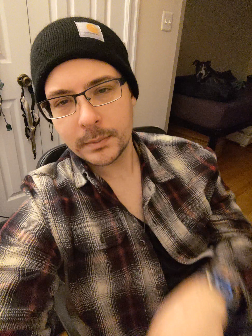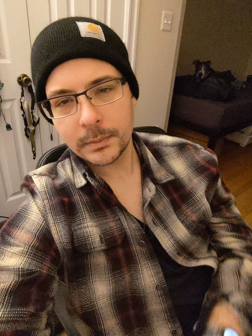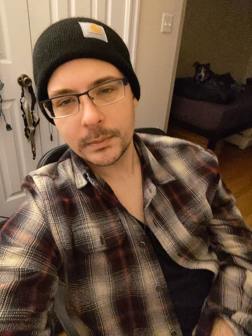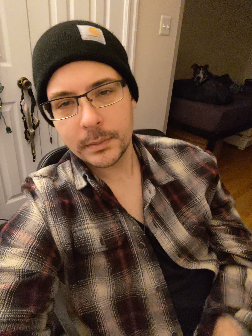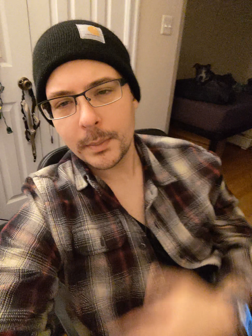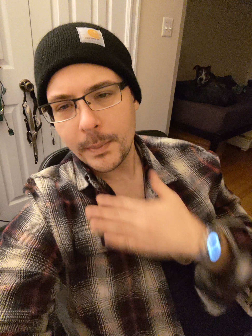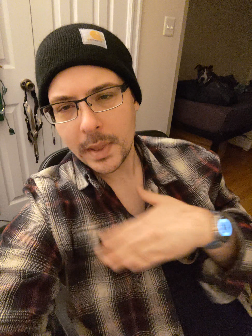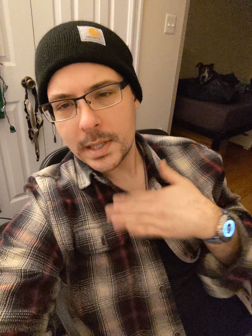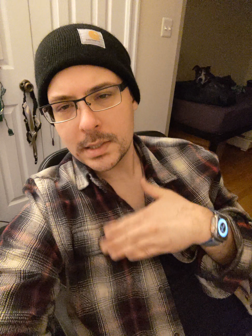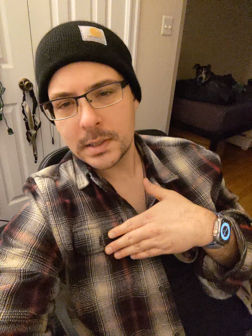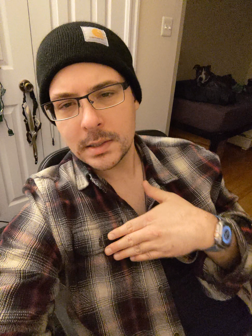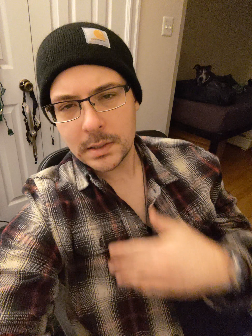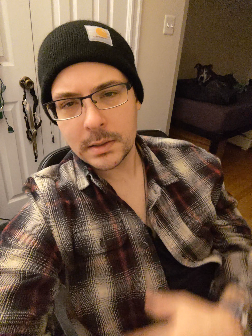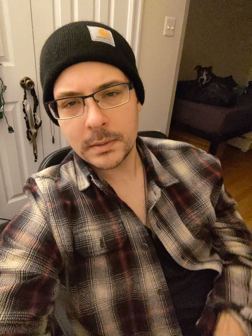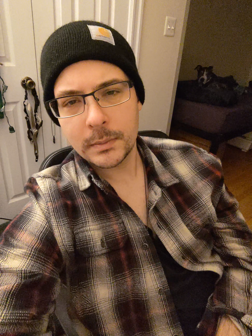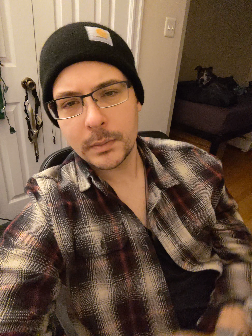please